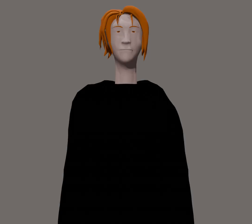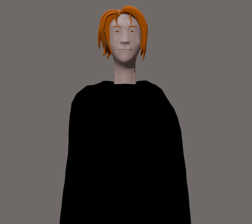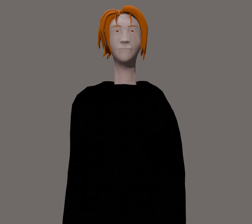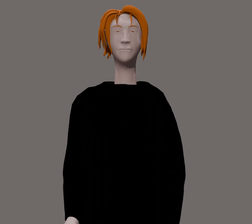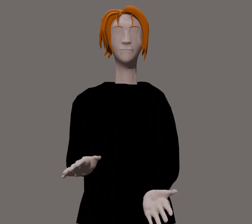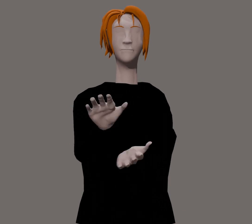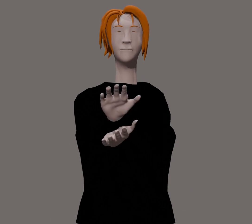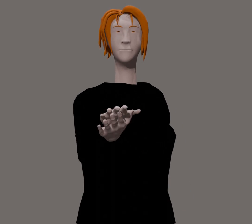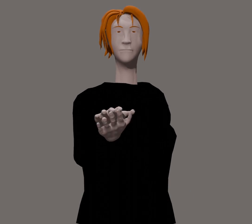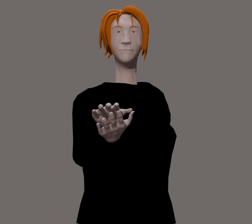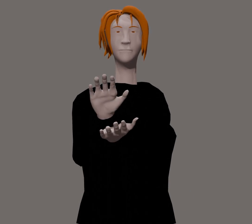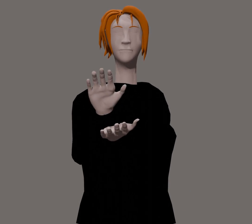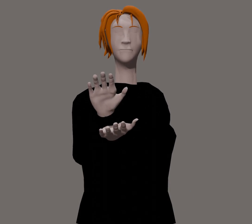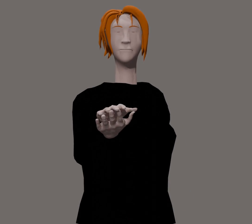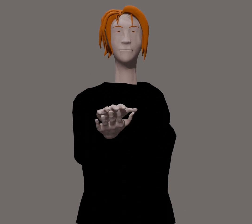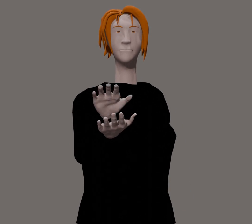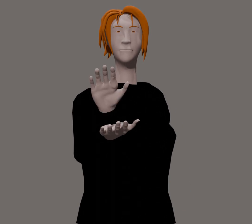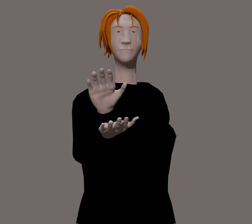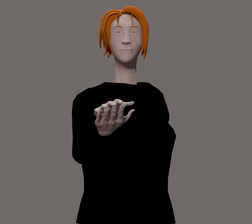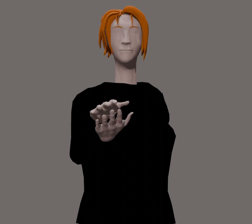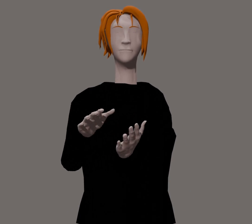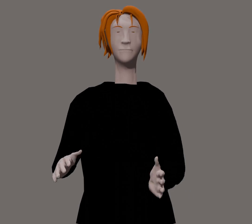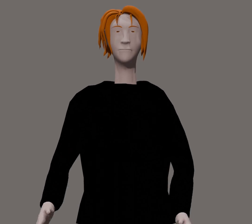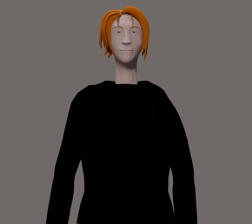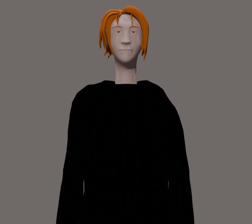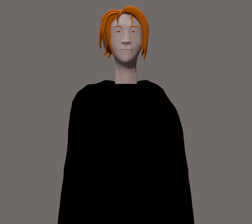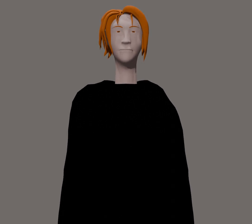Clam